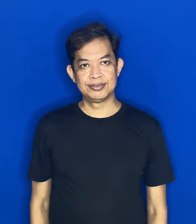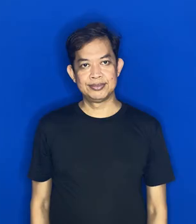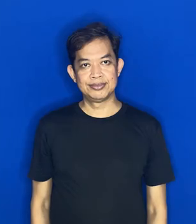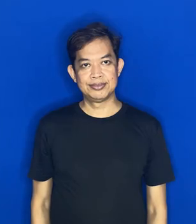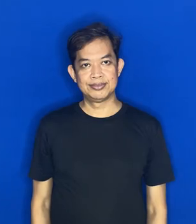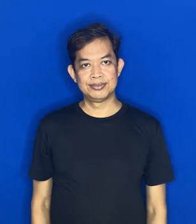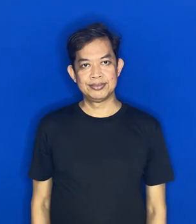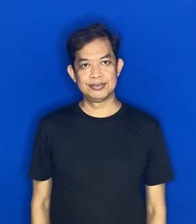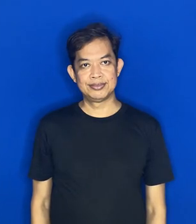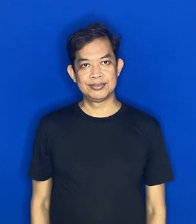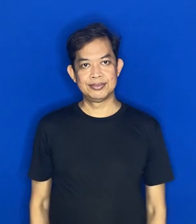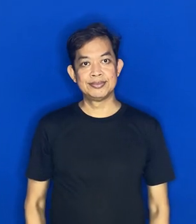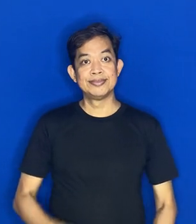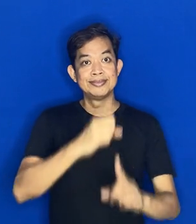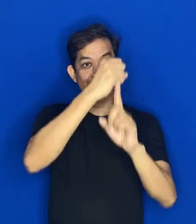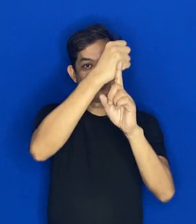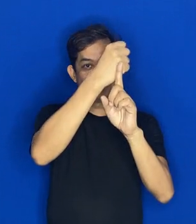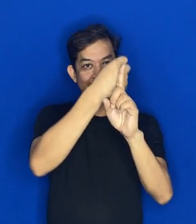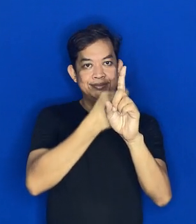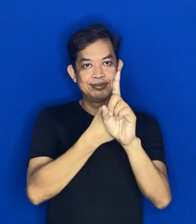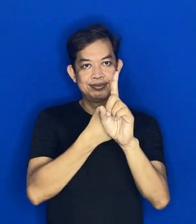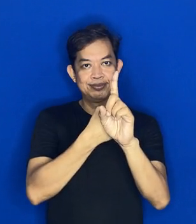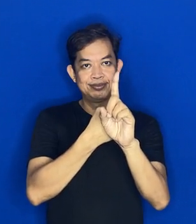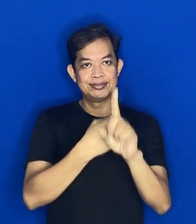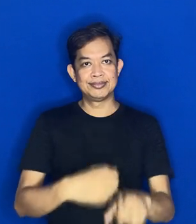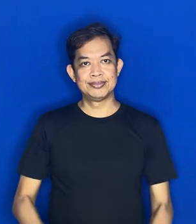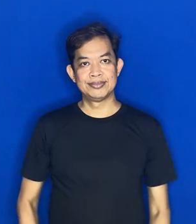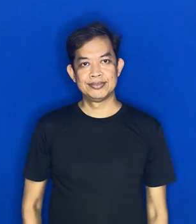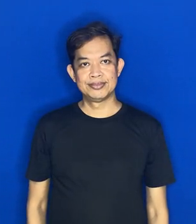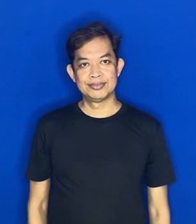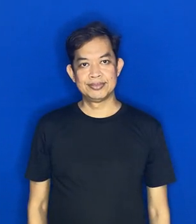september